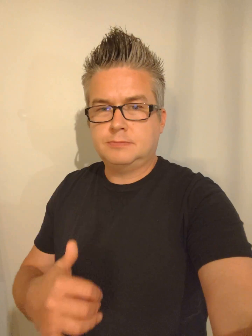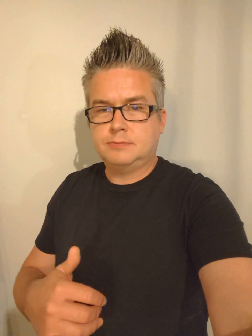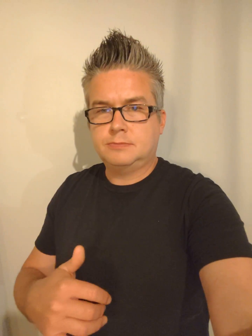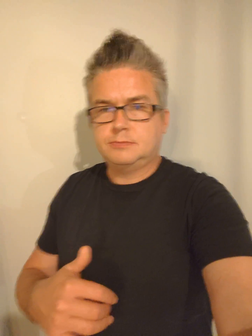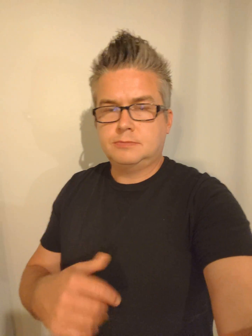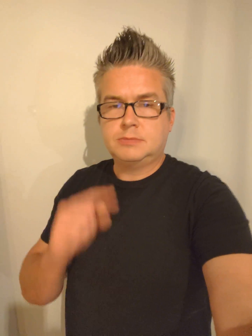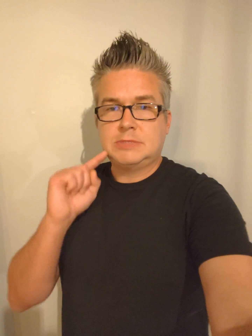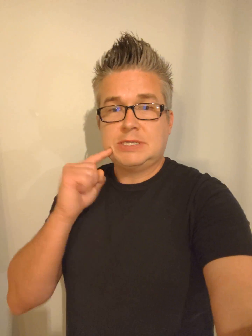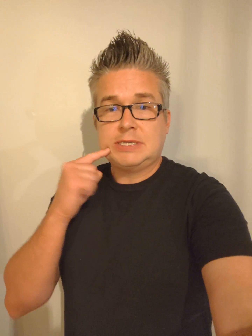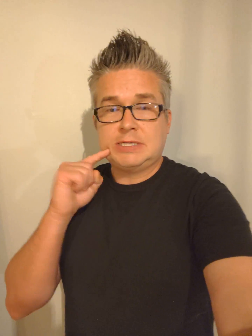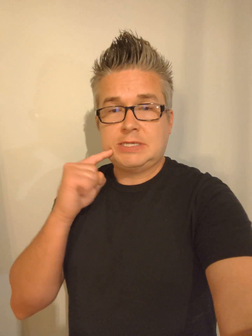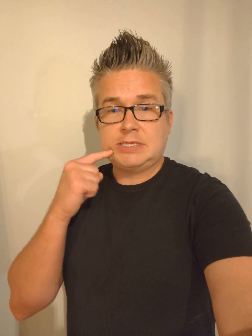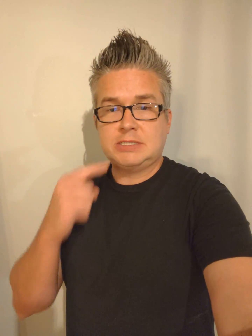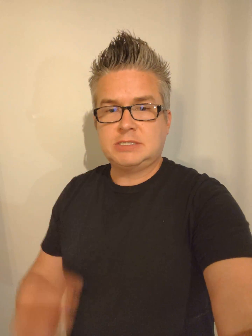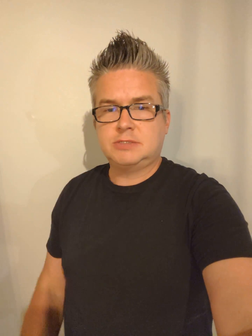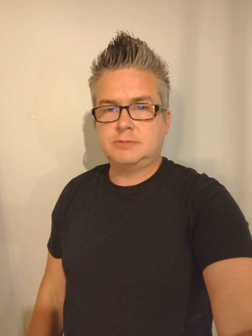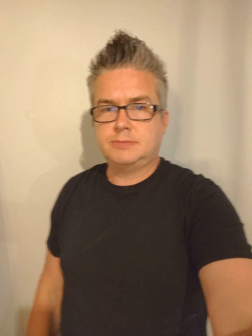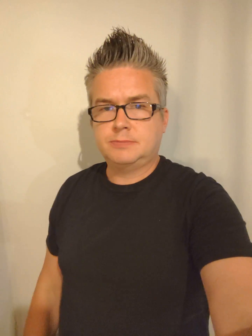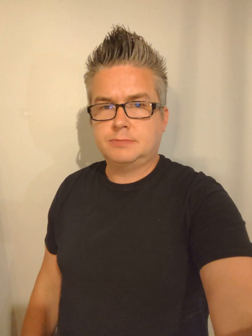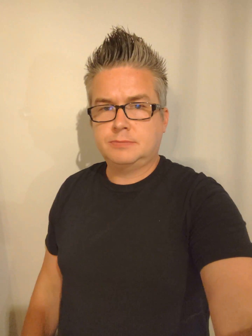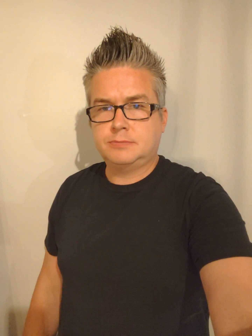candy